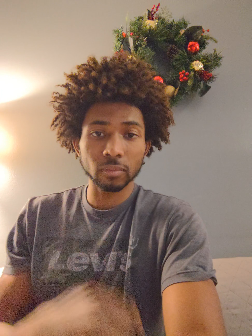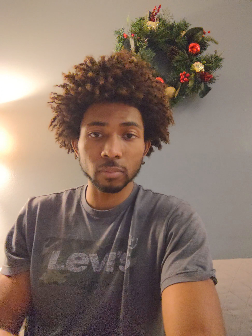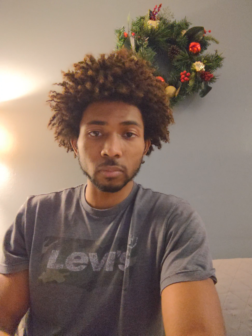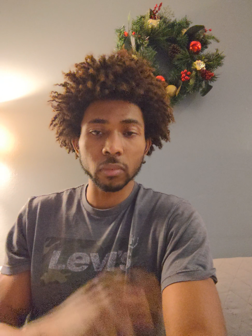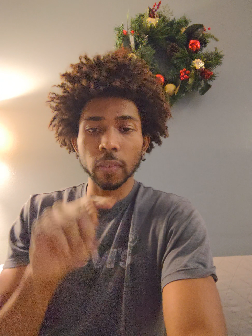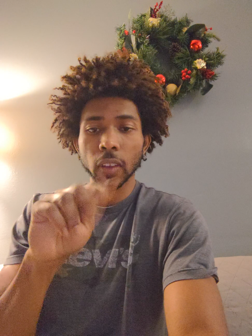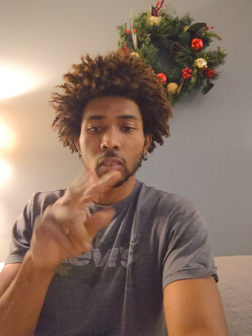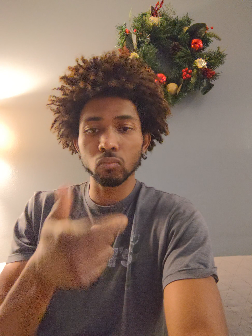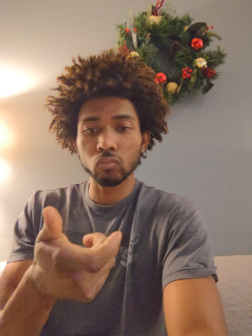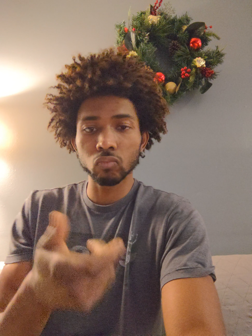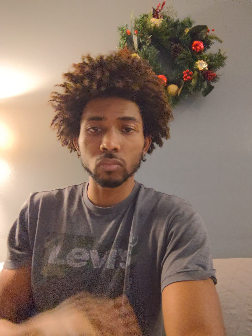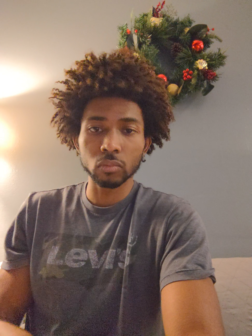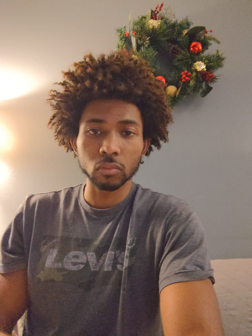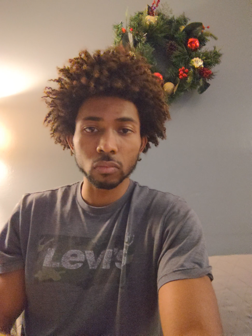TV